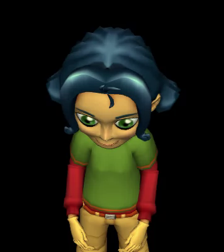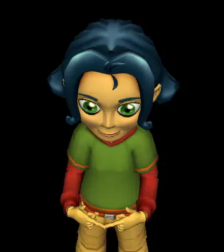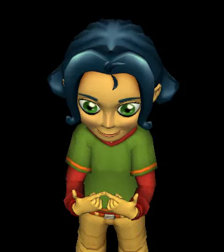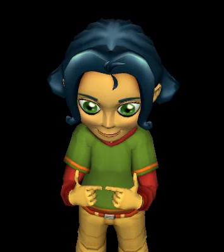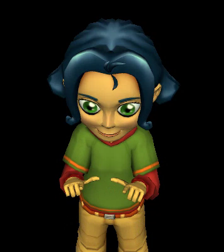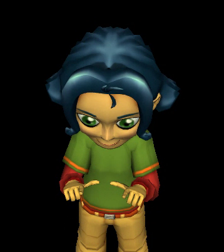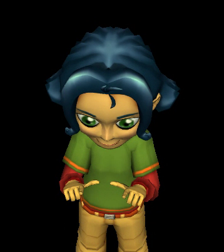حر